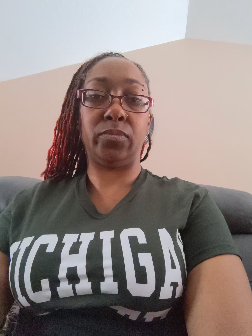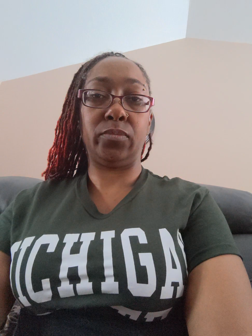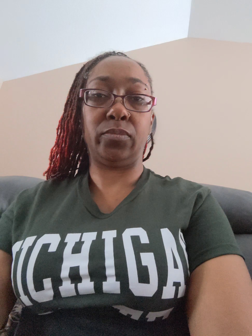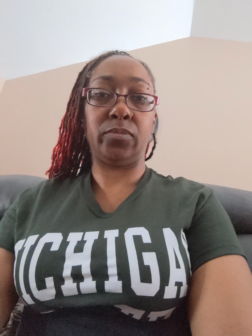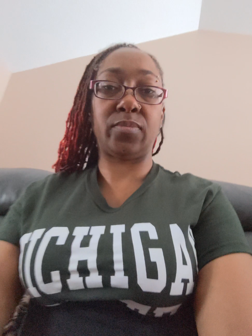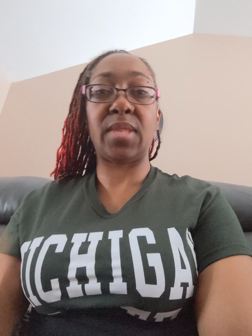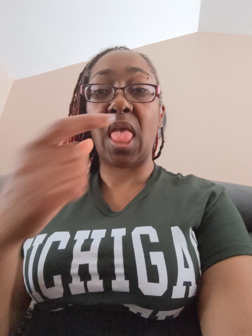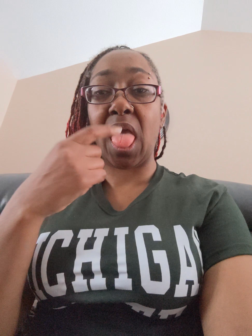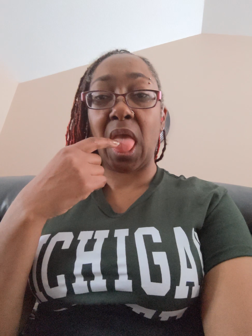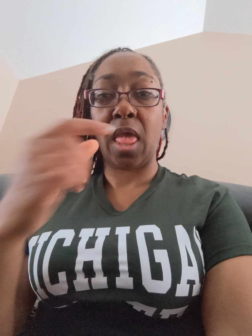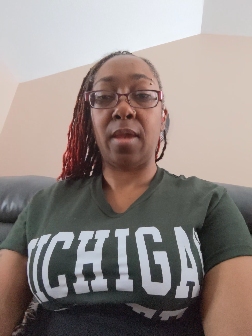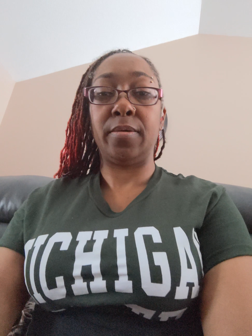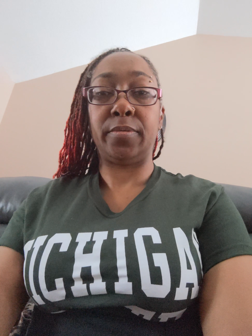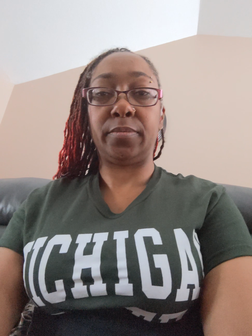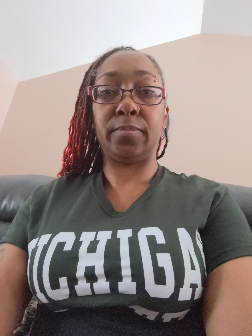tongue